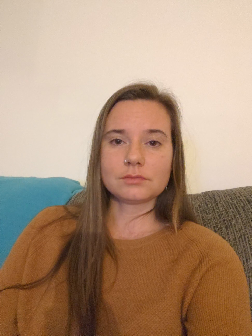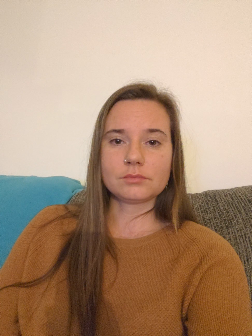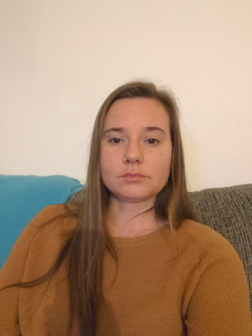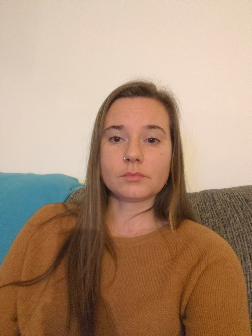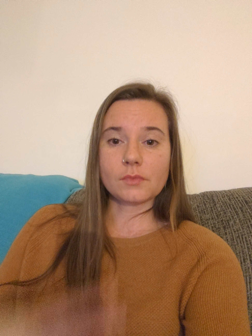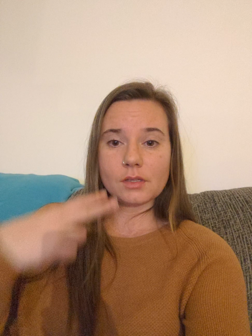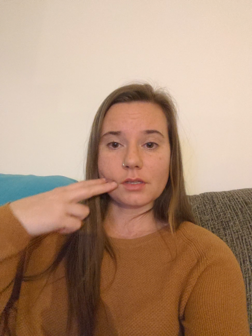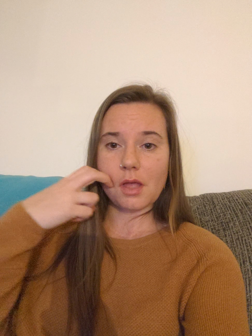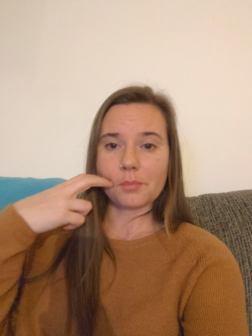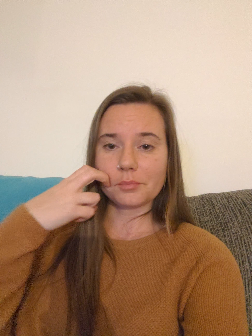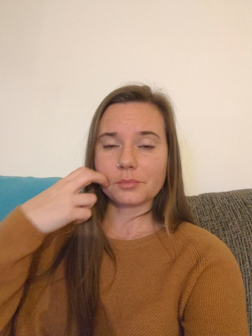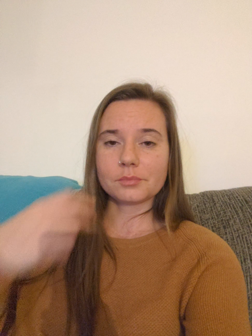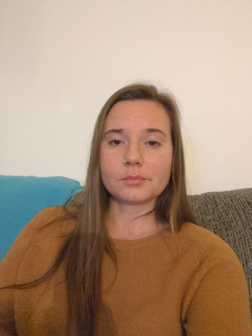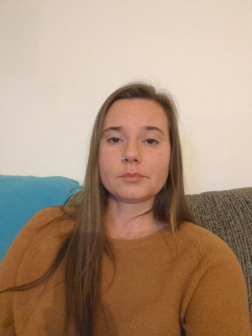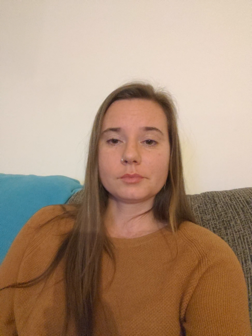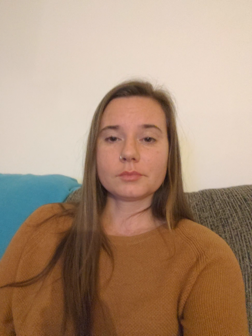gum